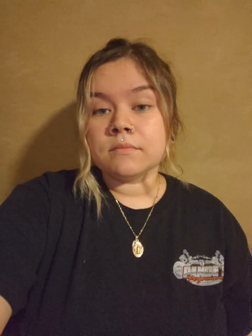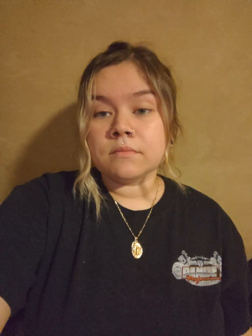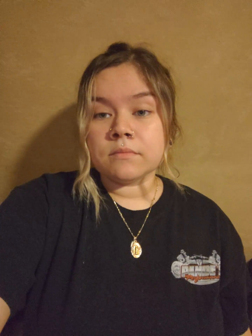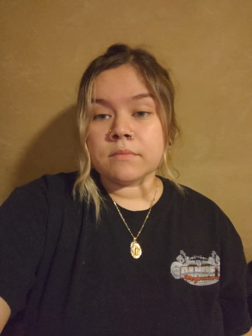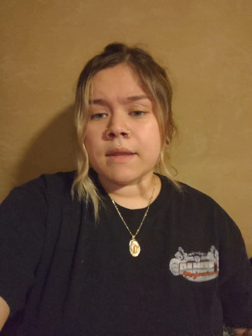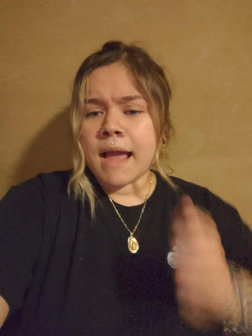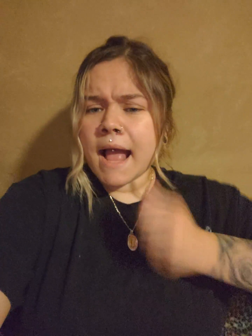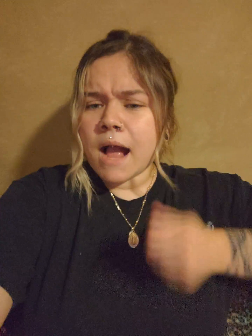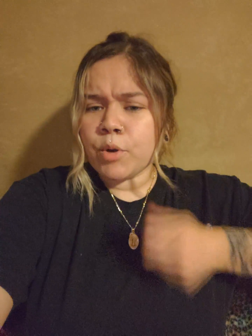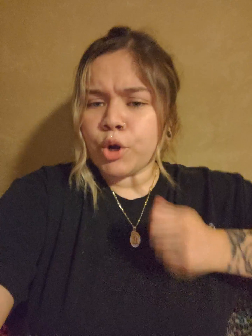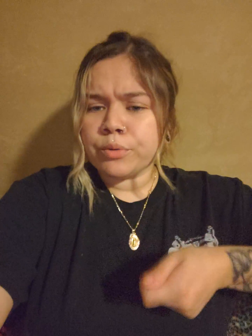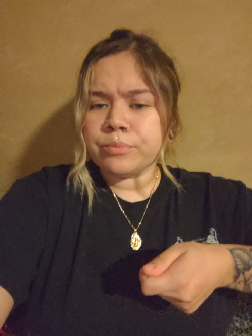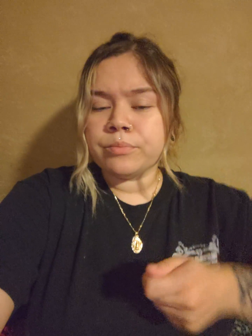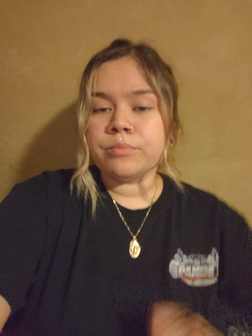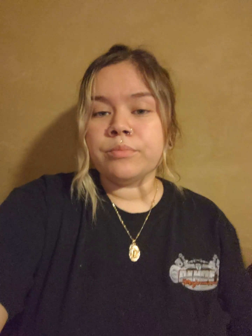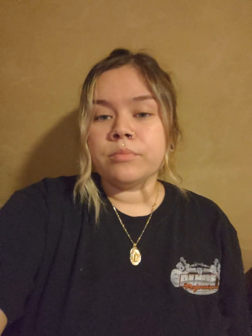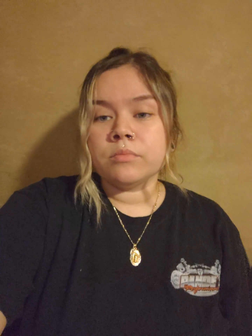hammer